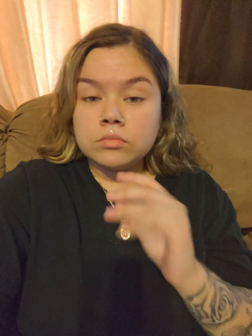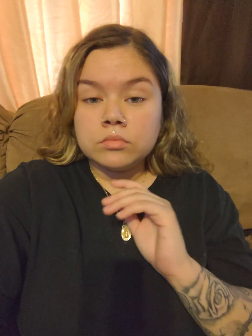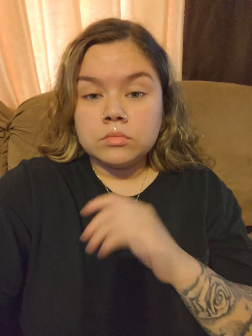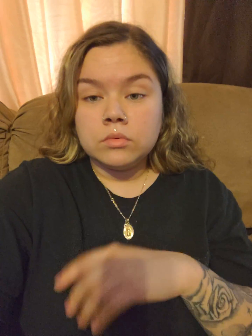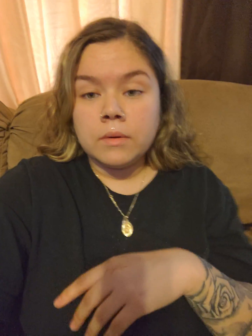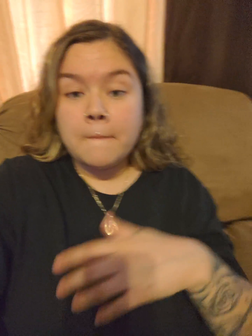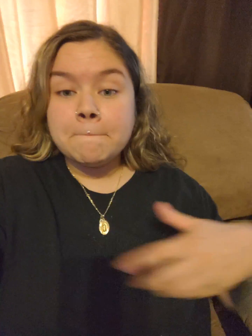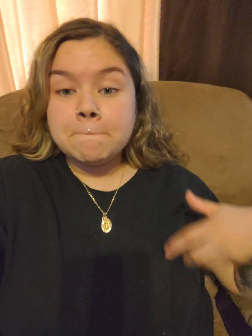monkey